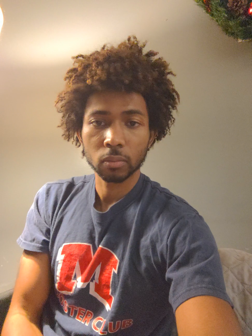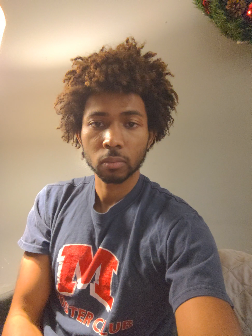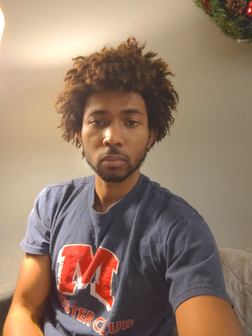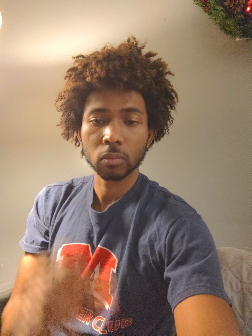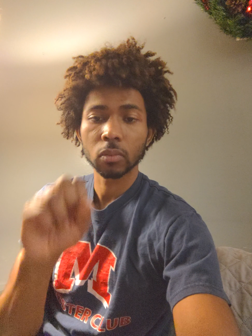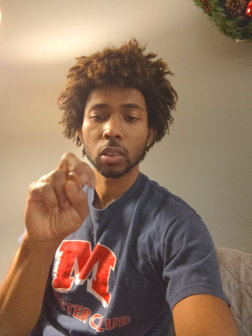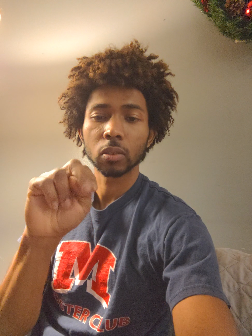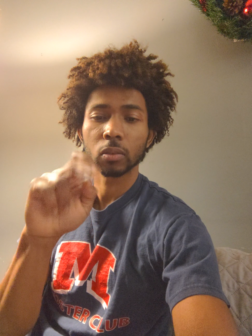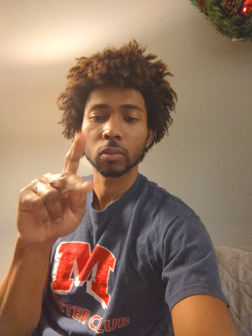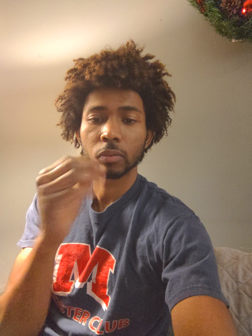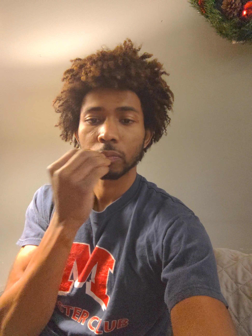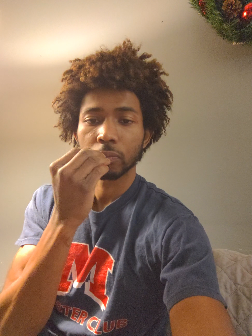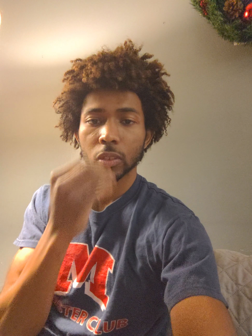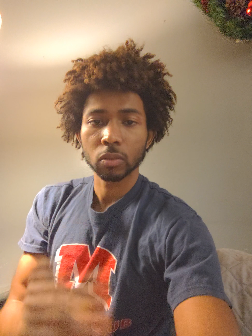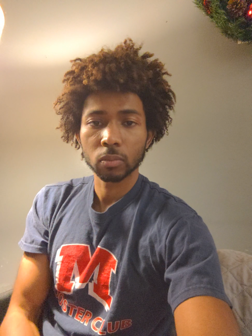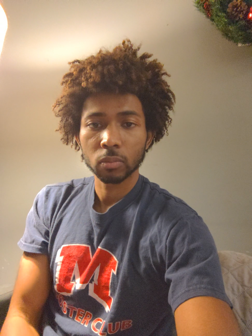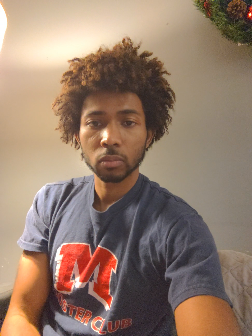snack